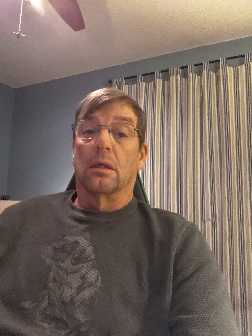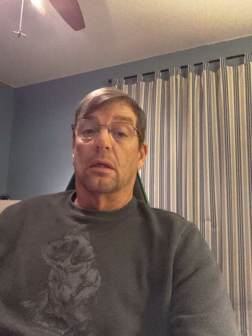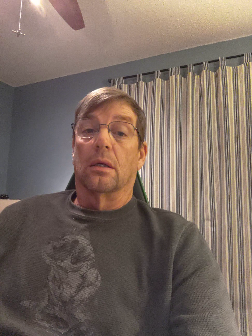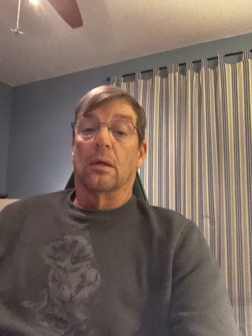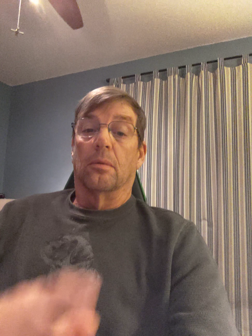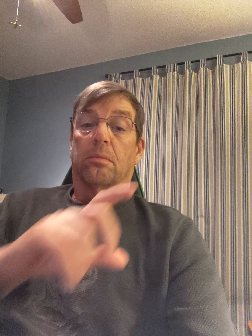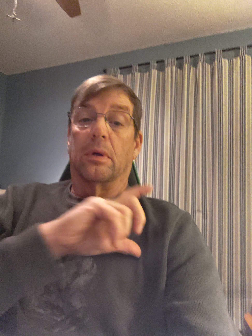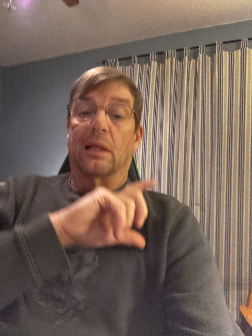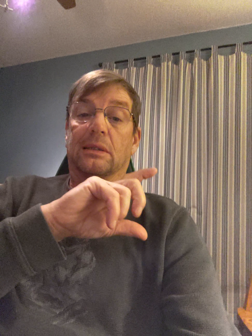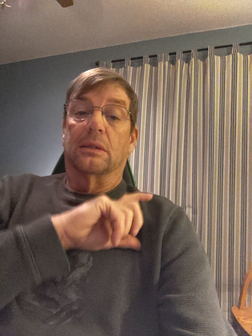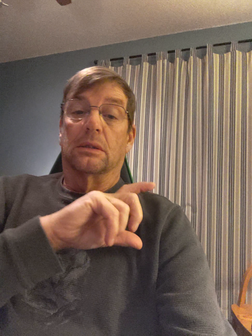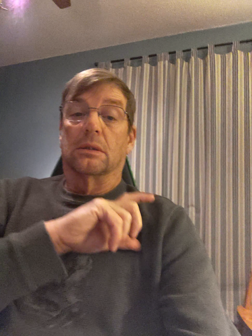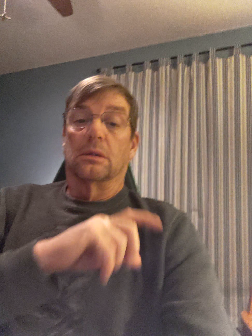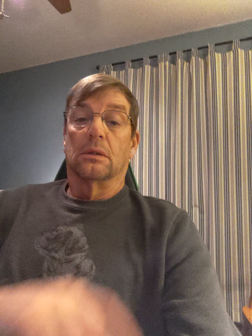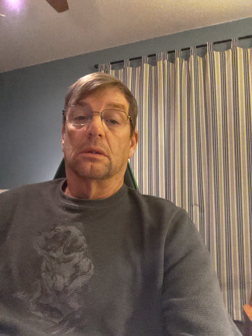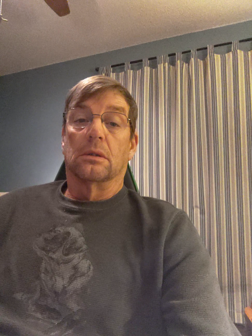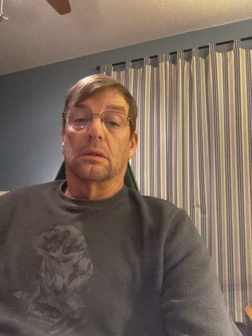police